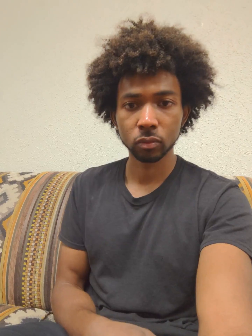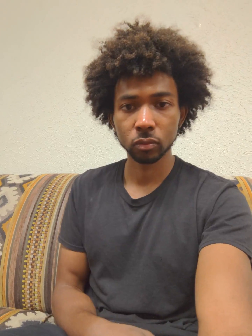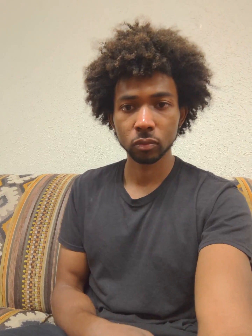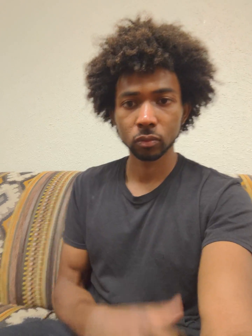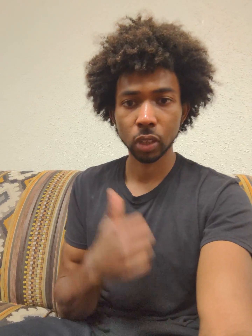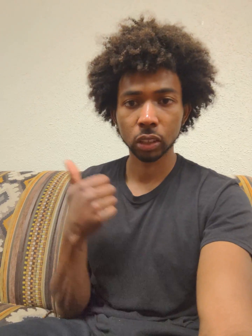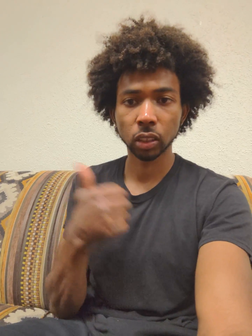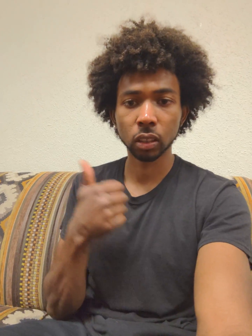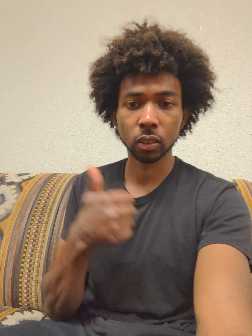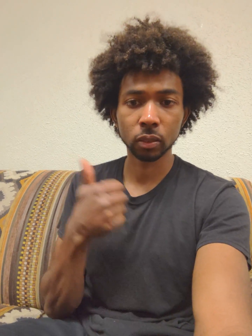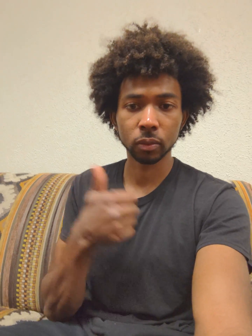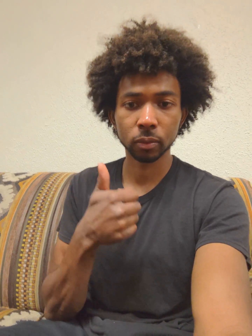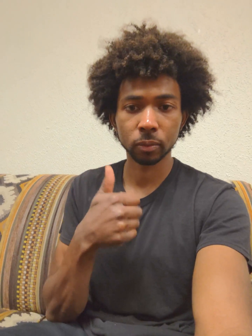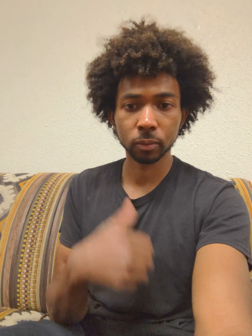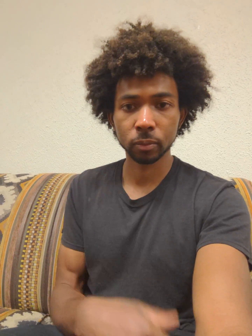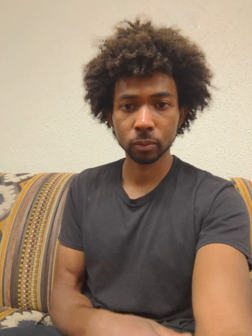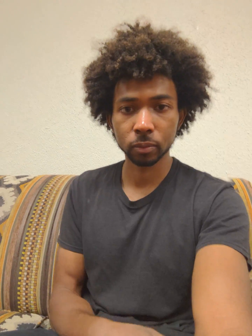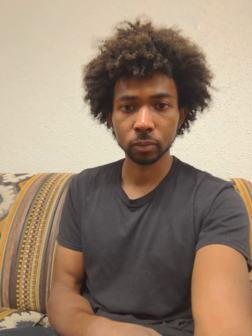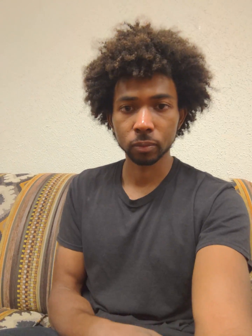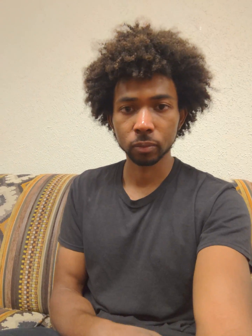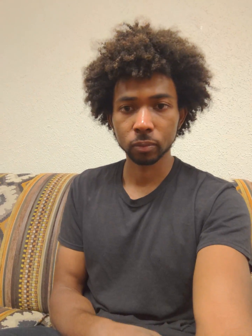game